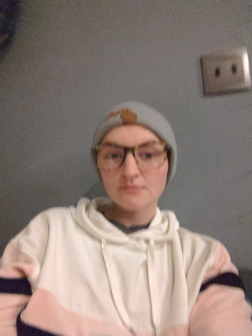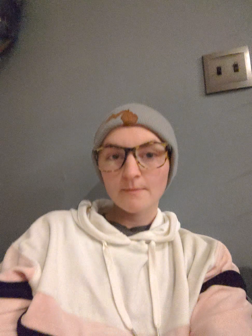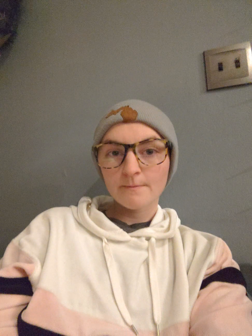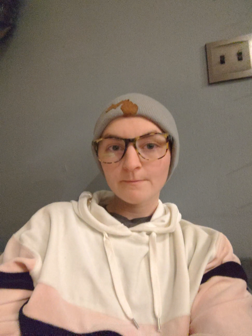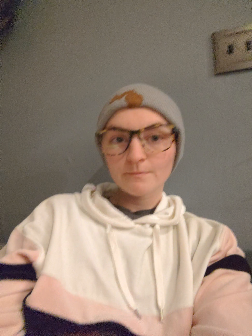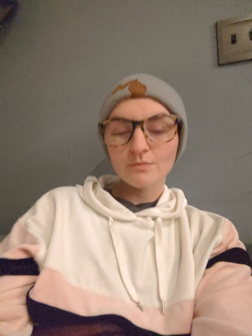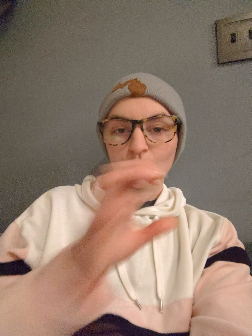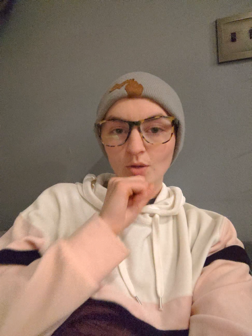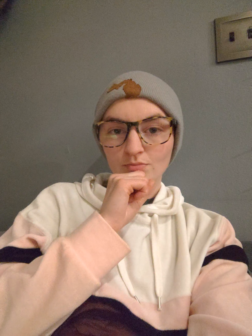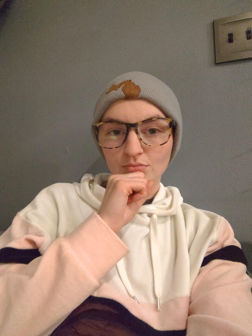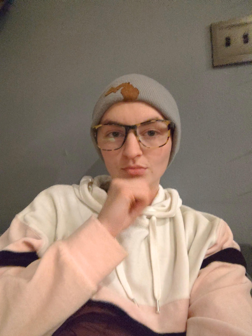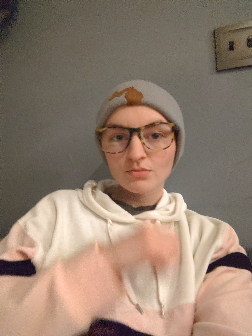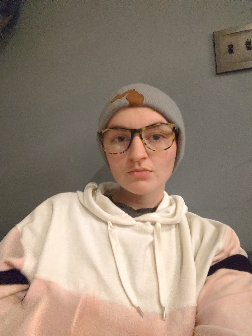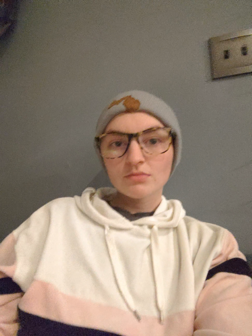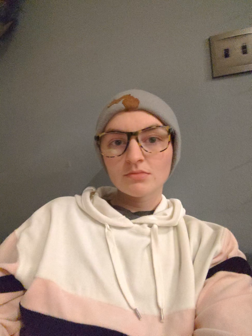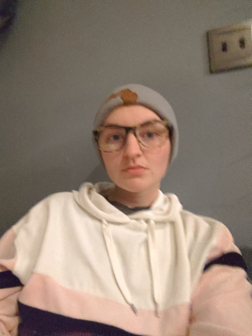orange